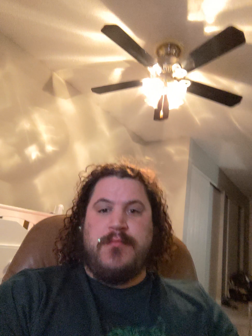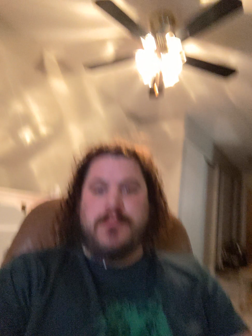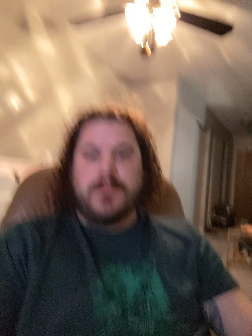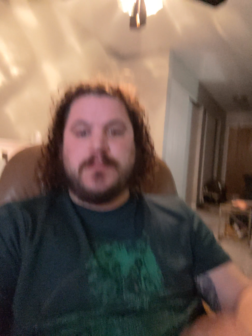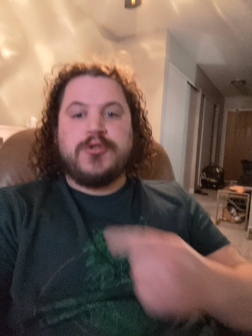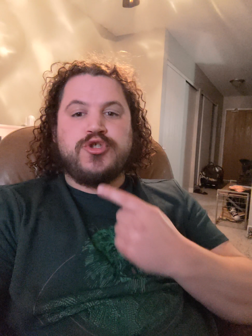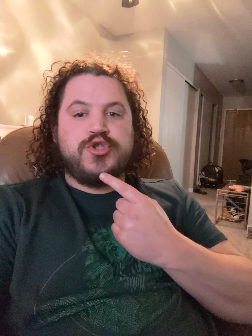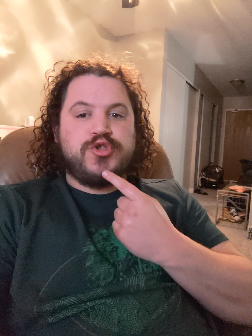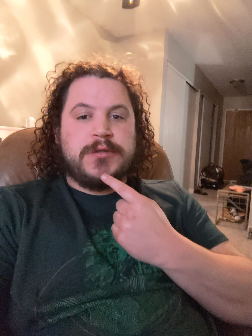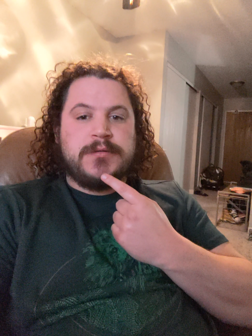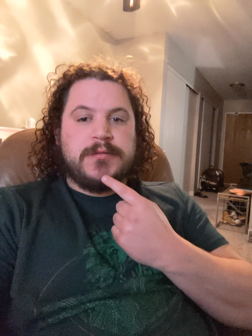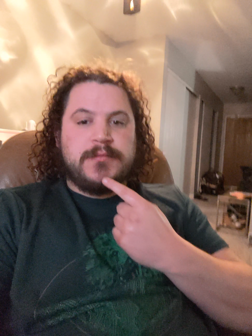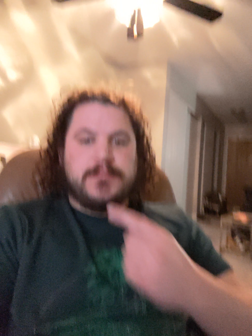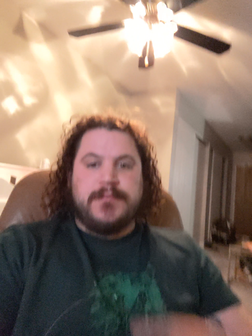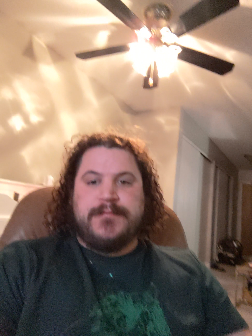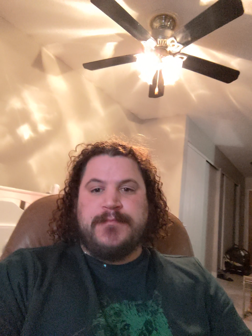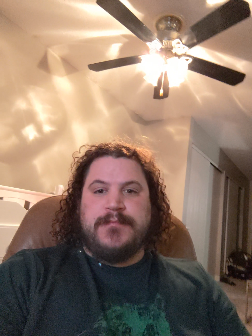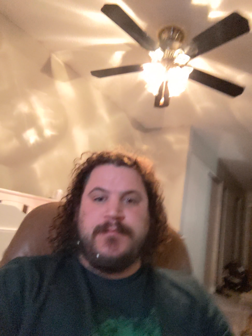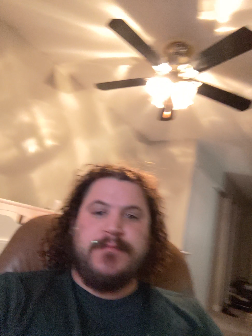chin